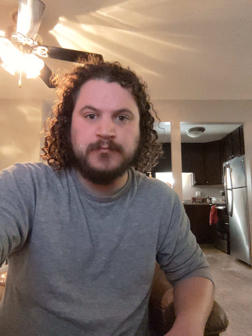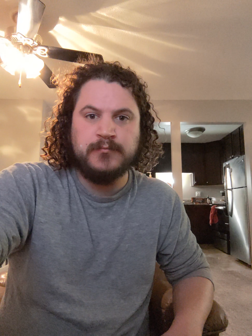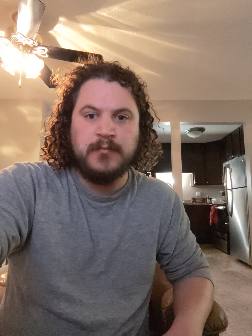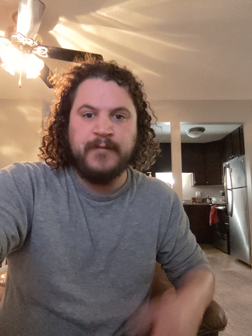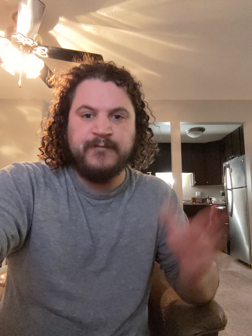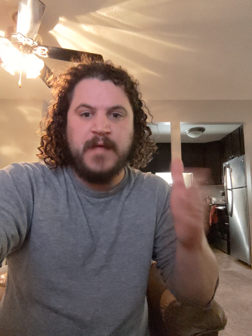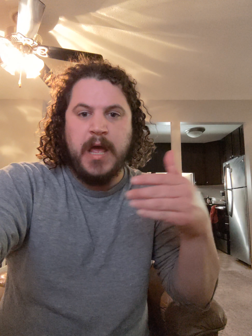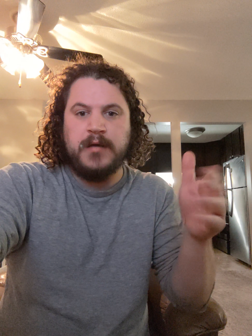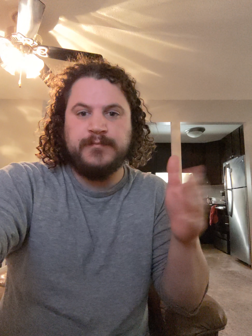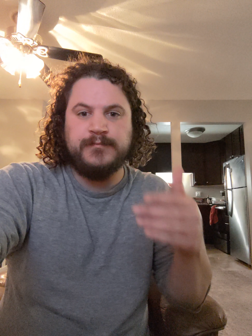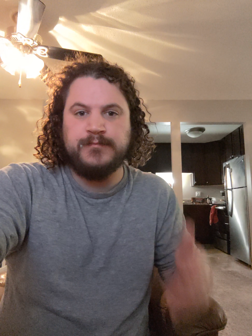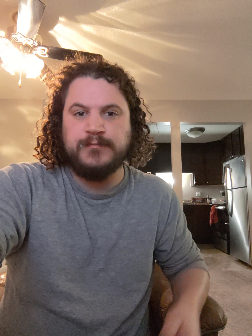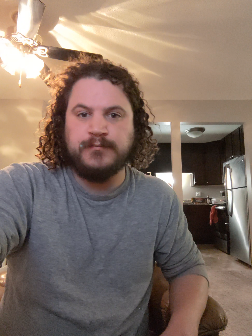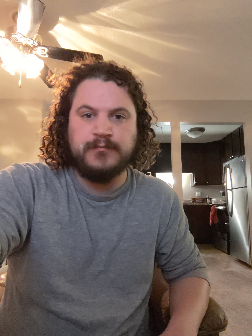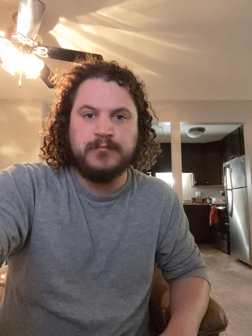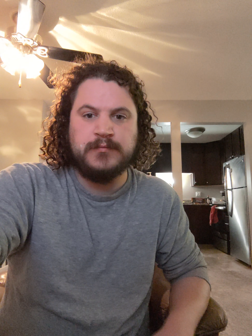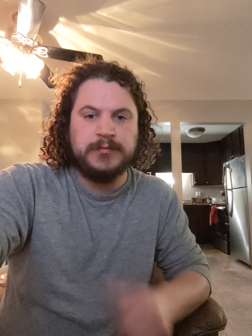flag